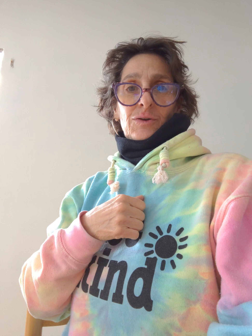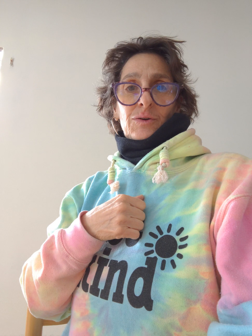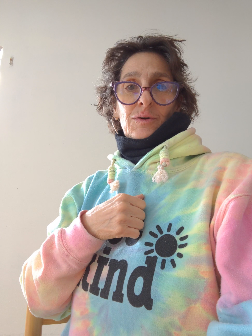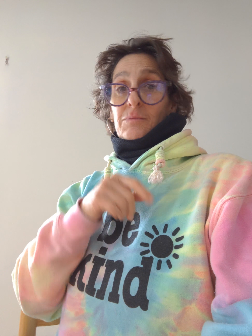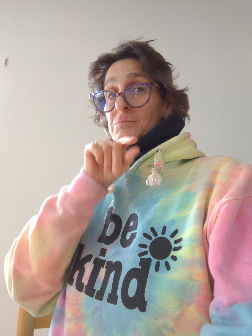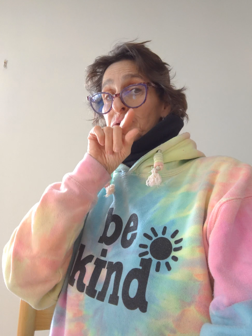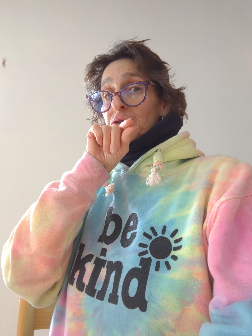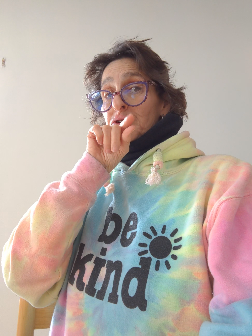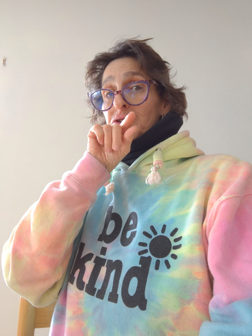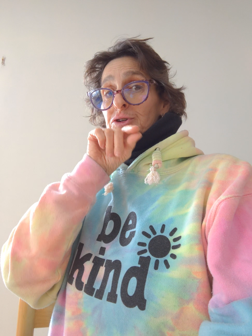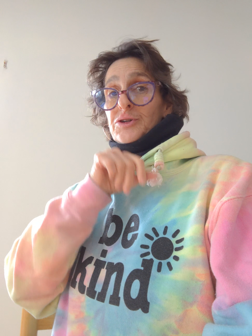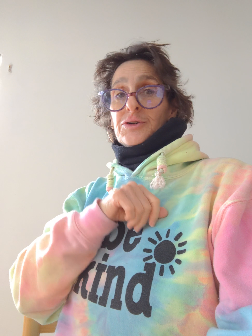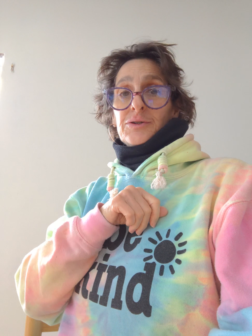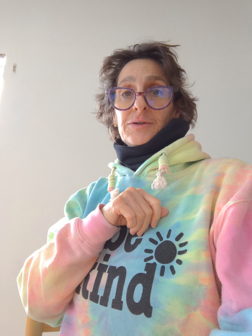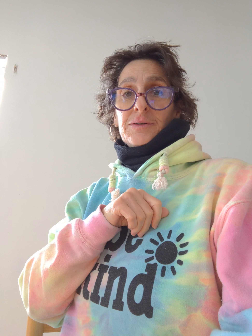bird